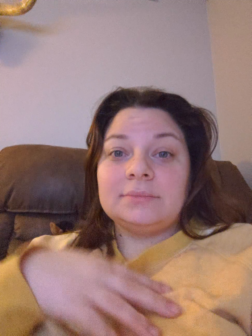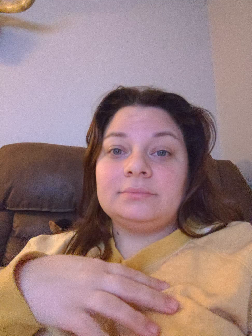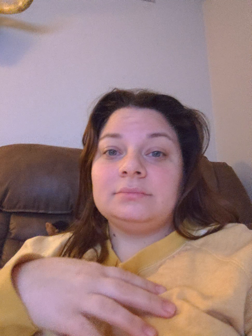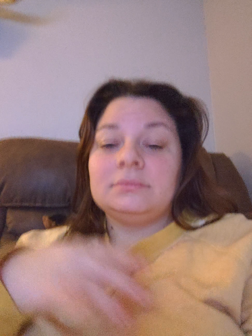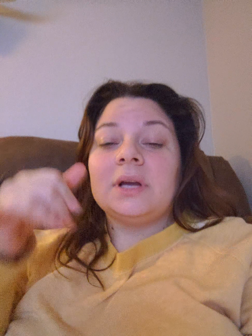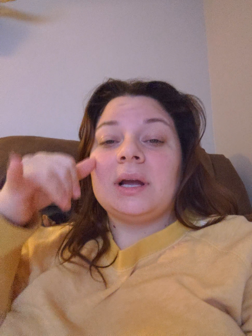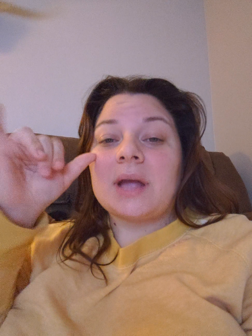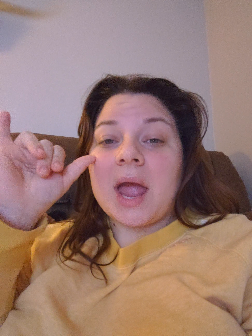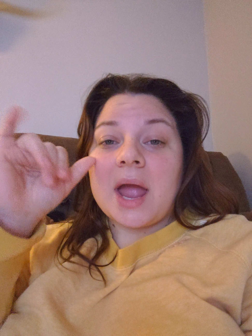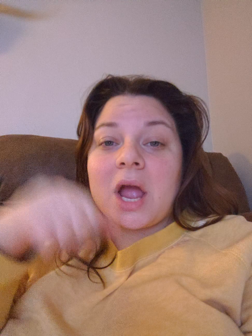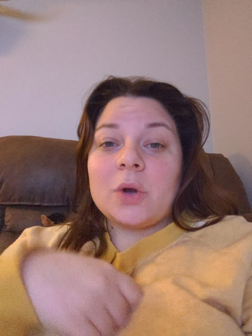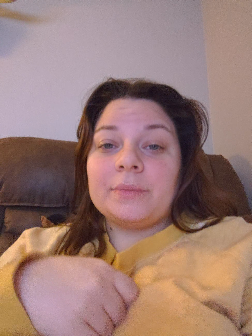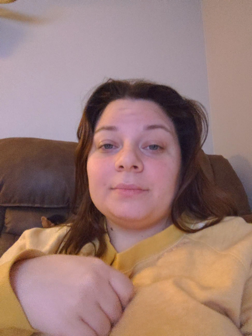cow